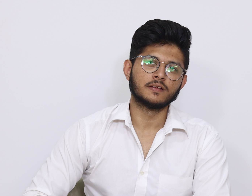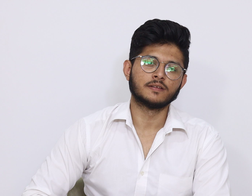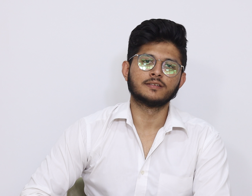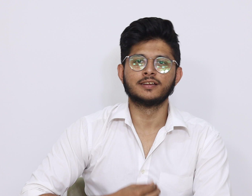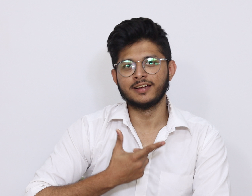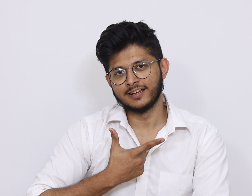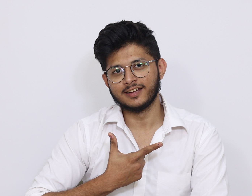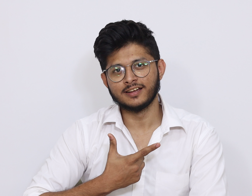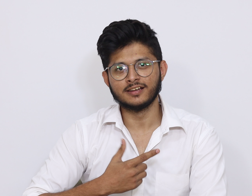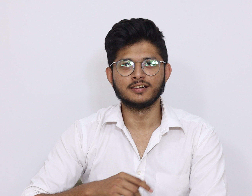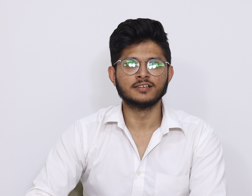glad